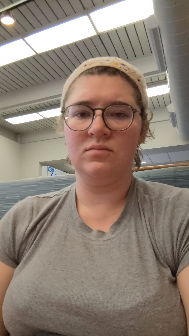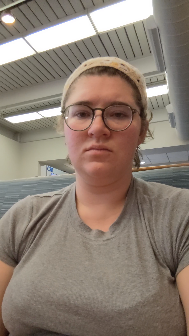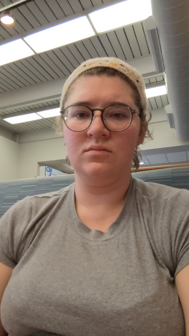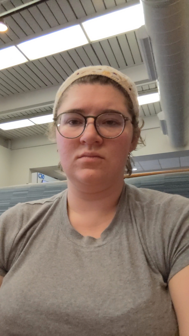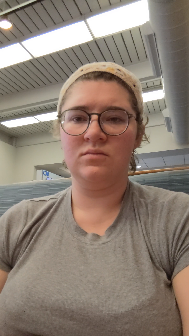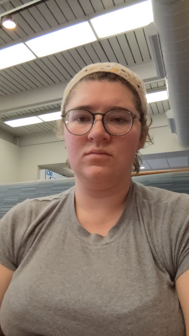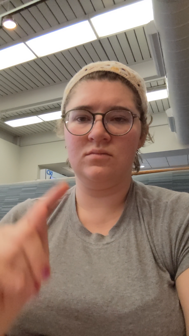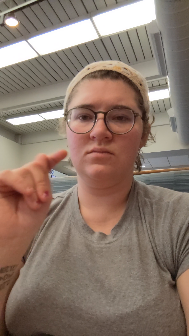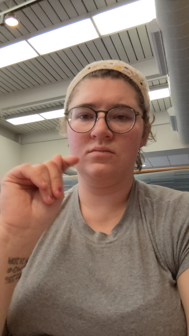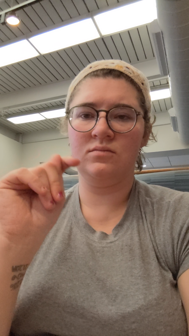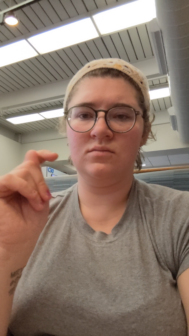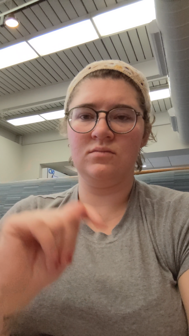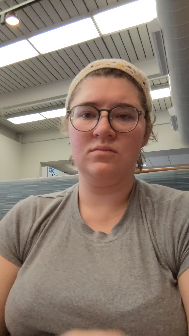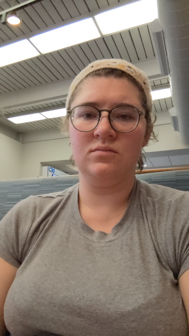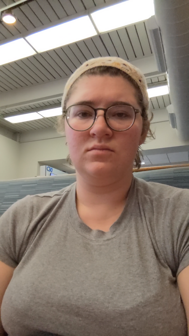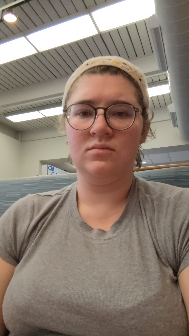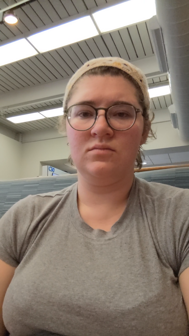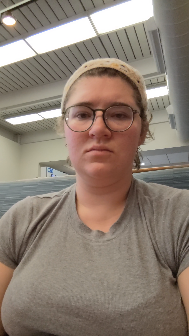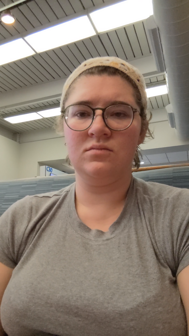bathroom